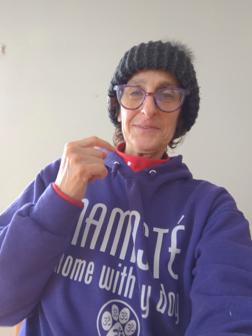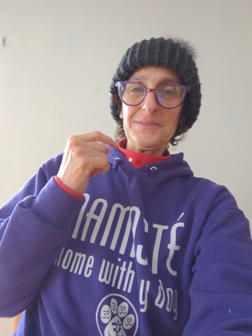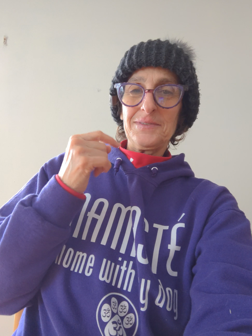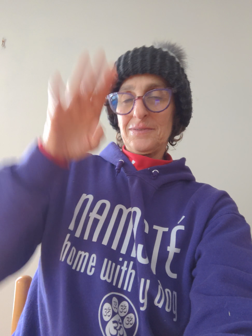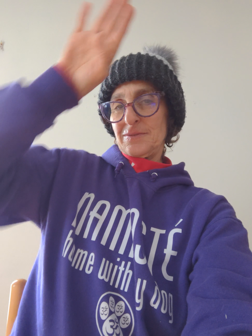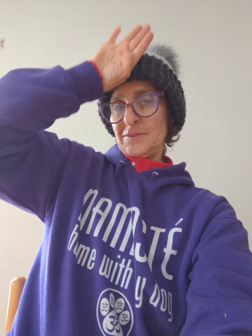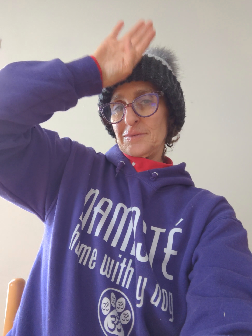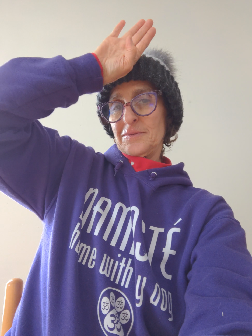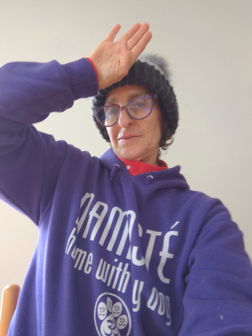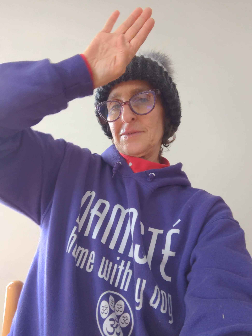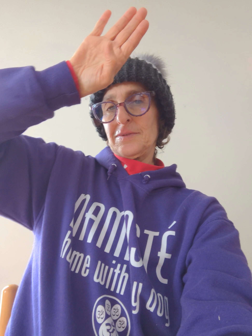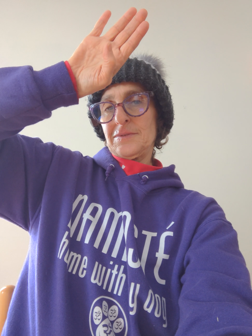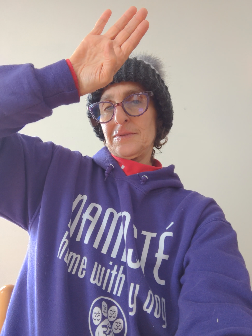fireman